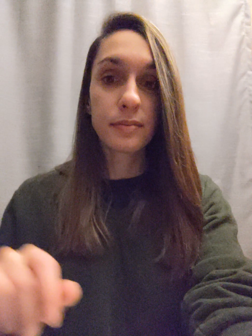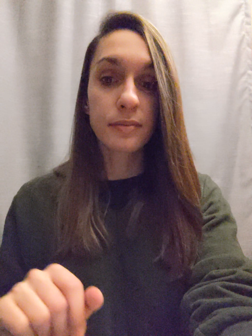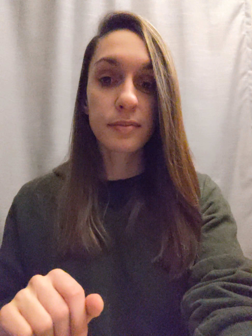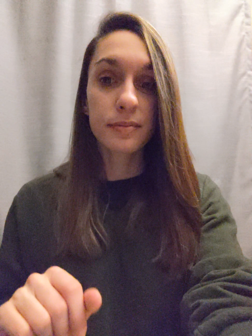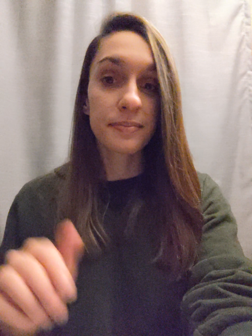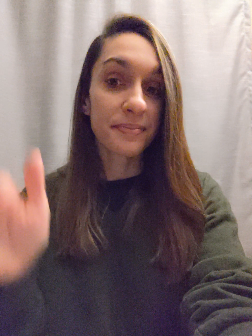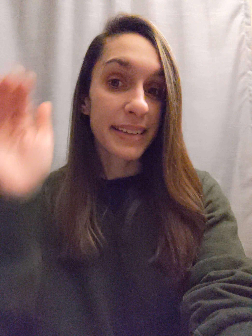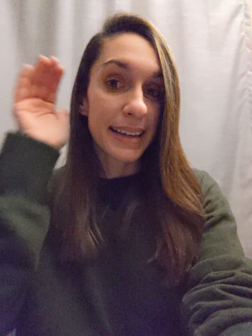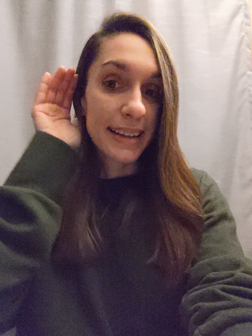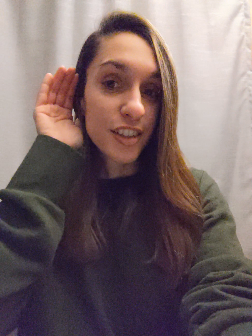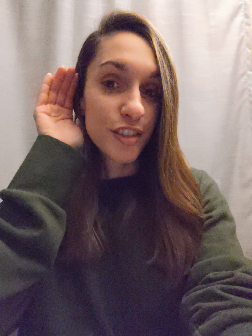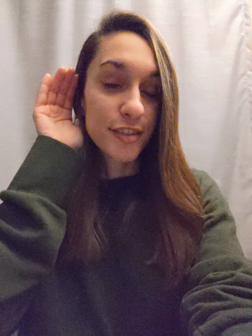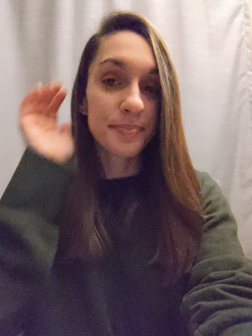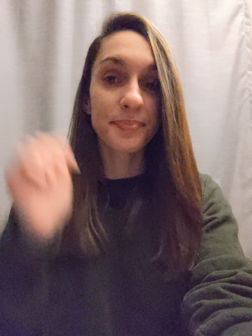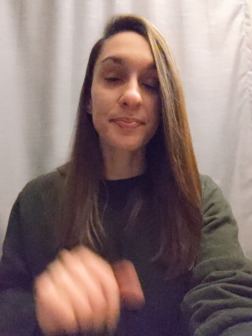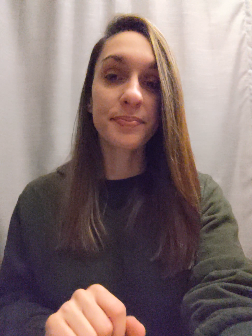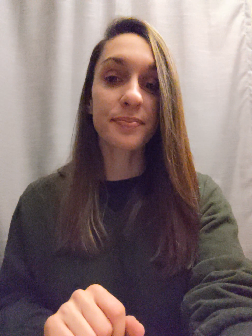hear